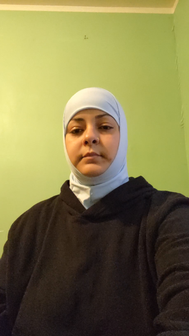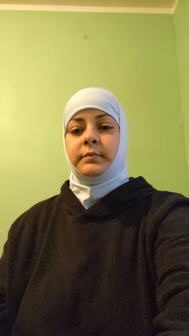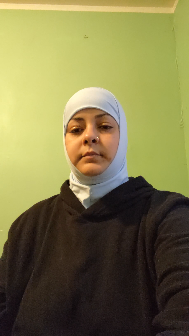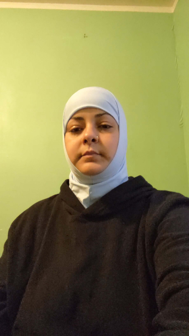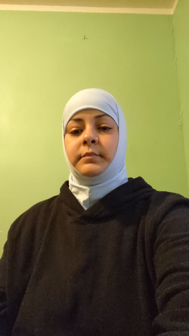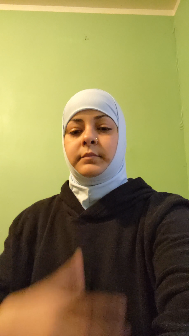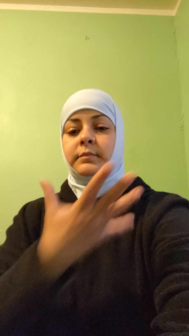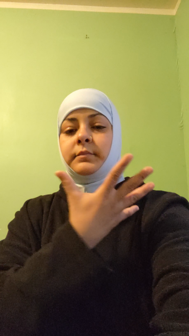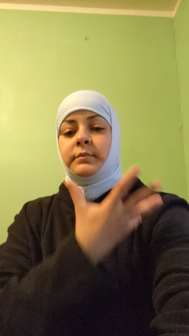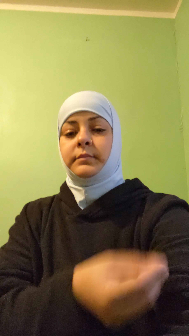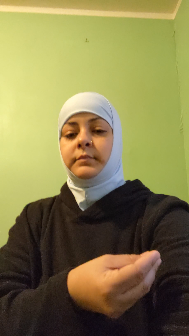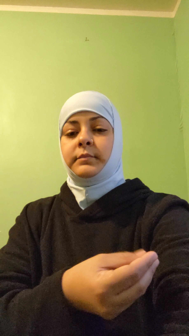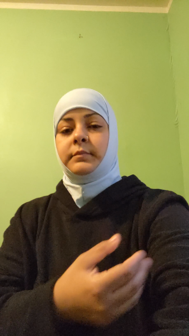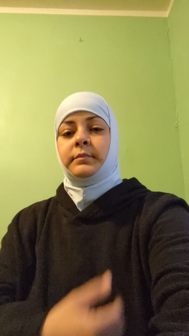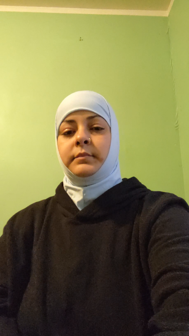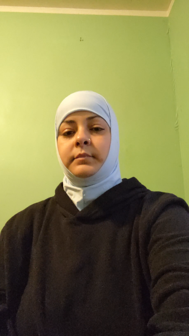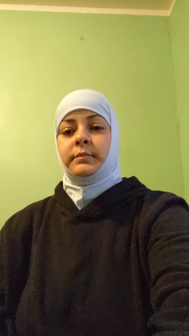poor